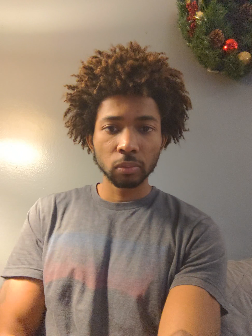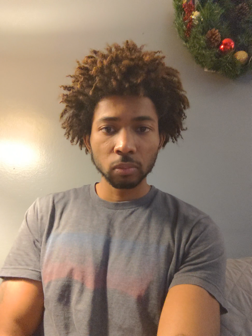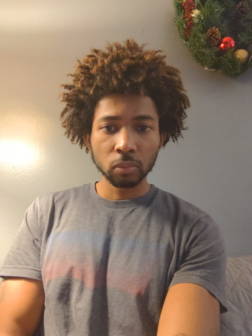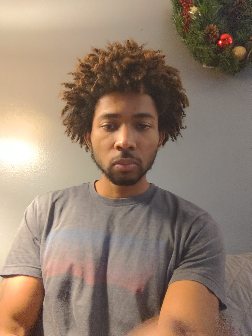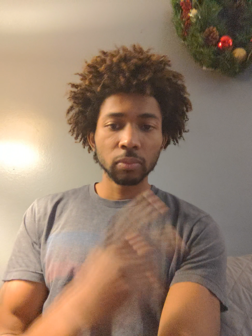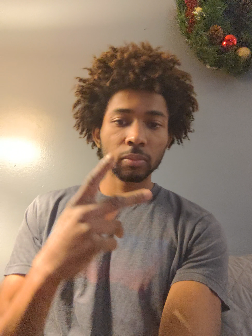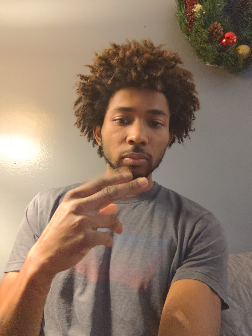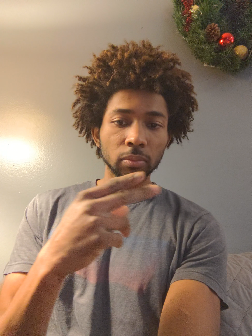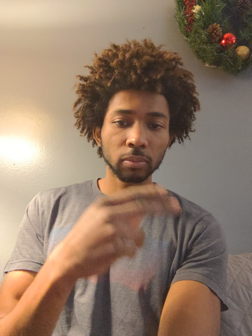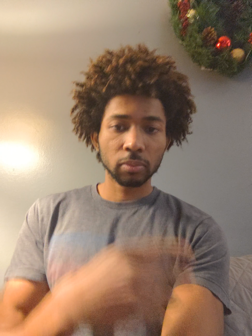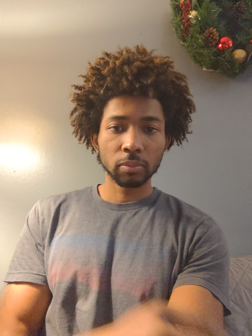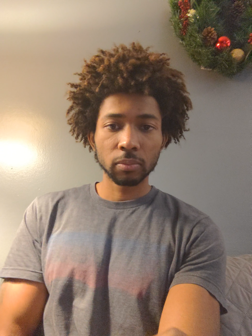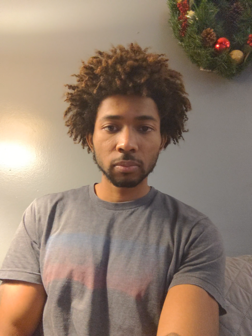scissors